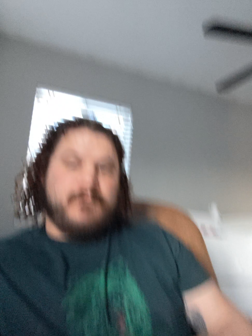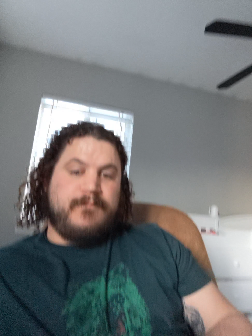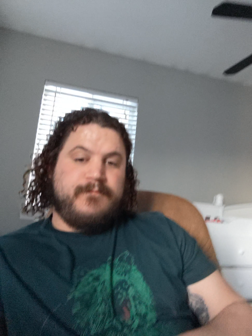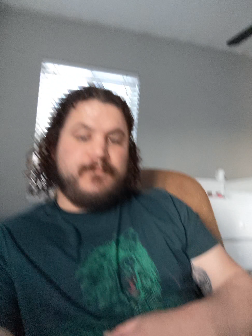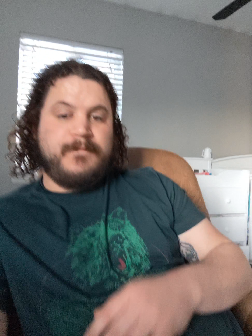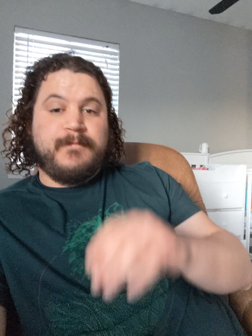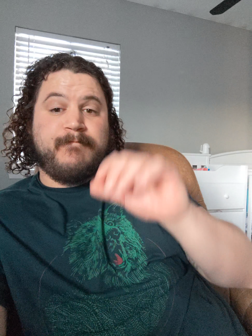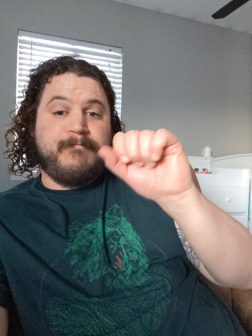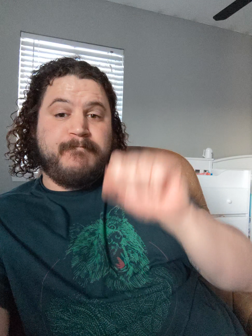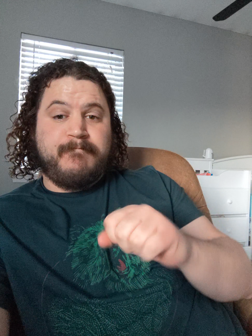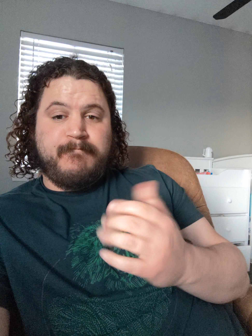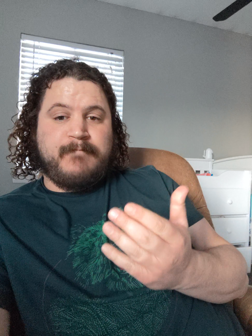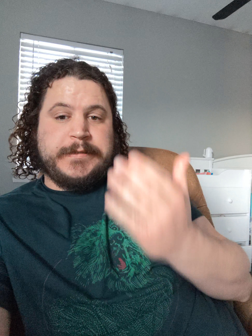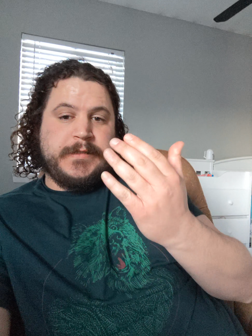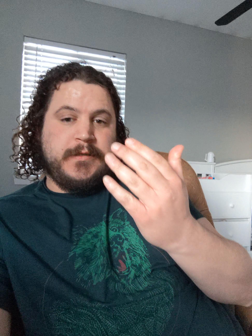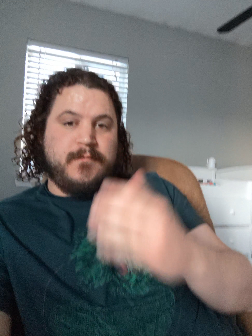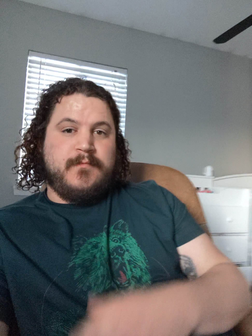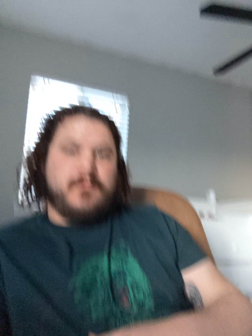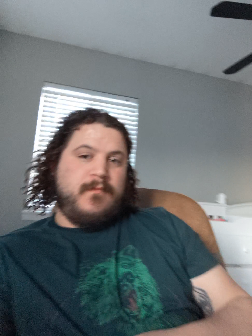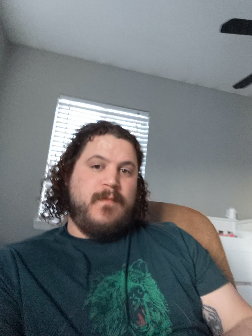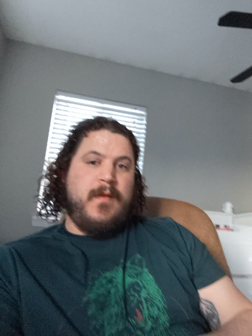mitten